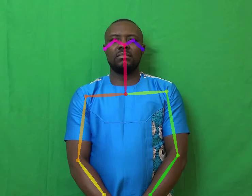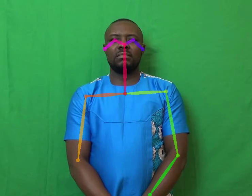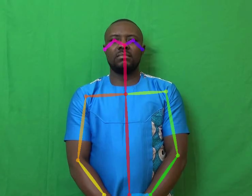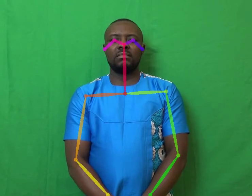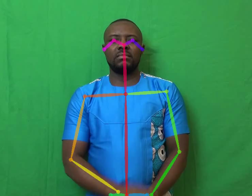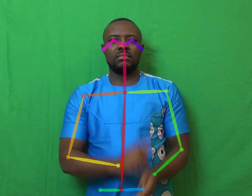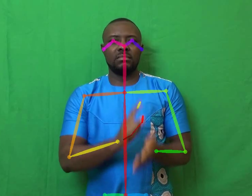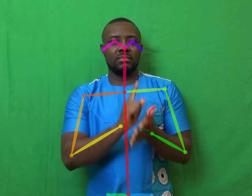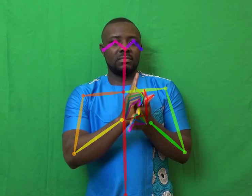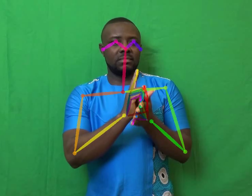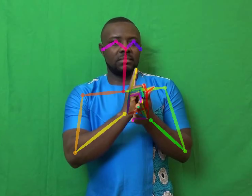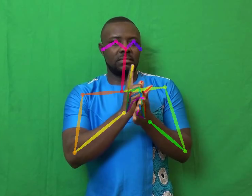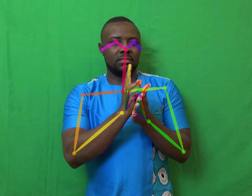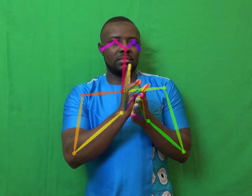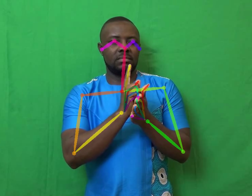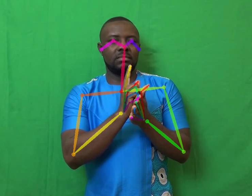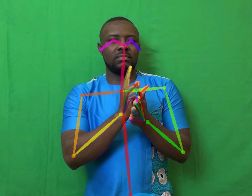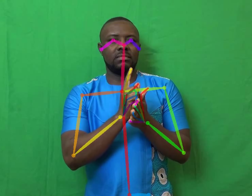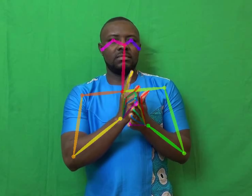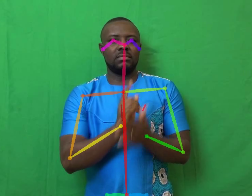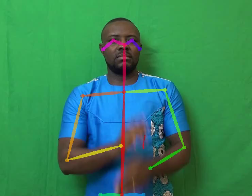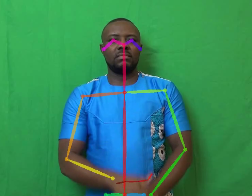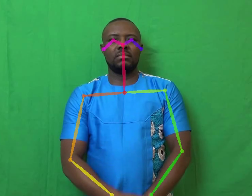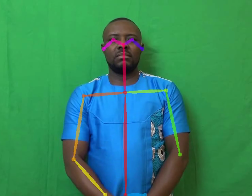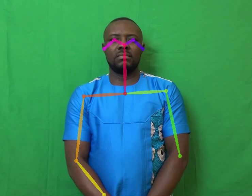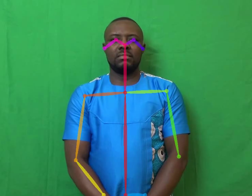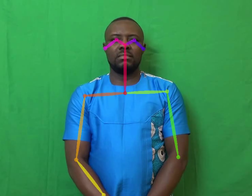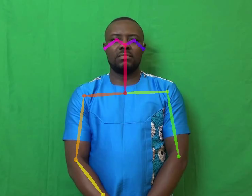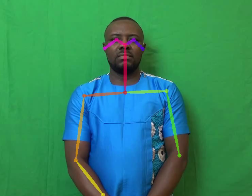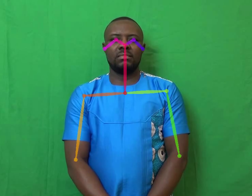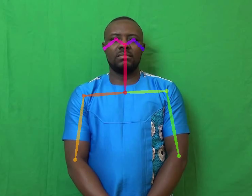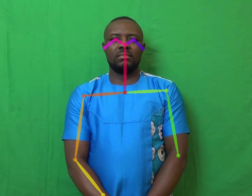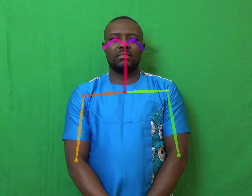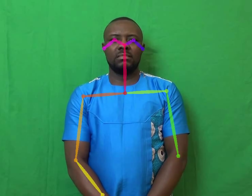seconds